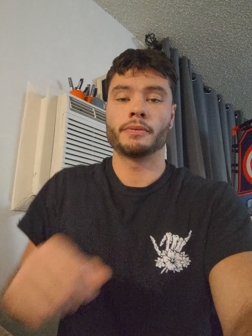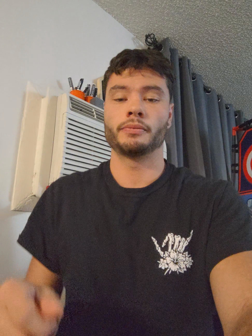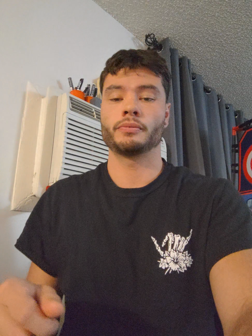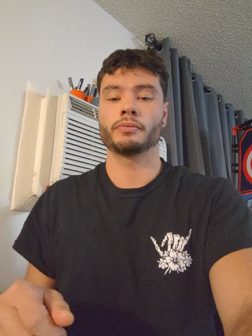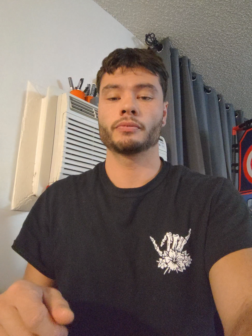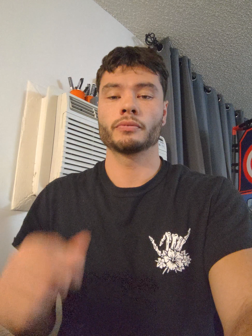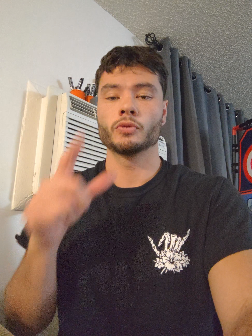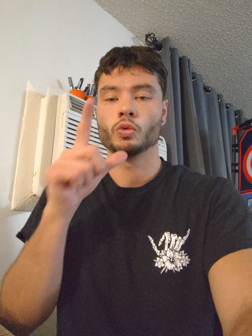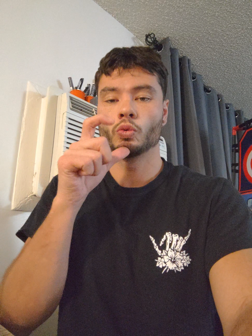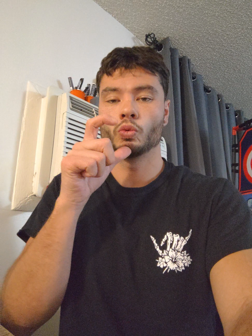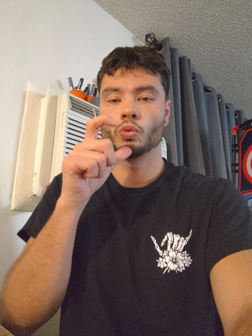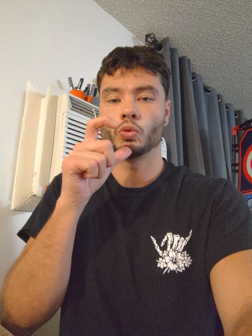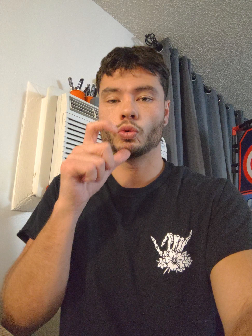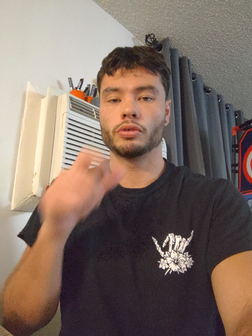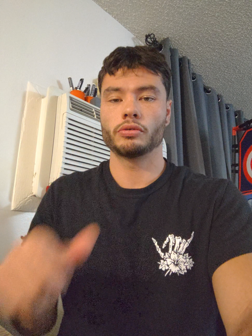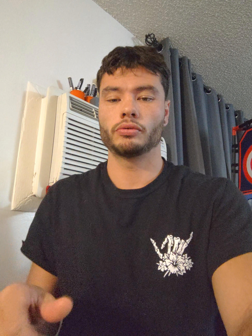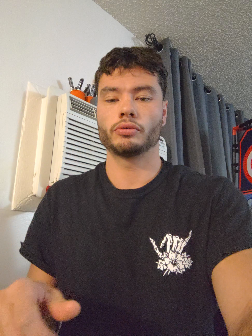who